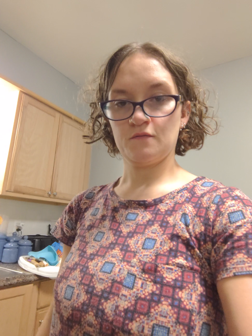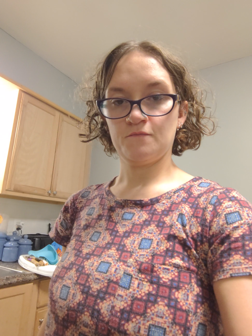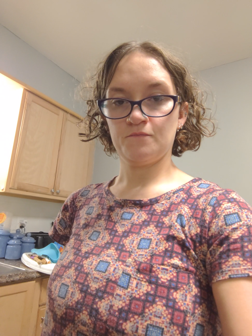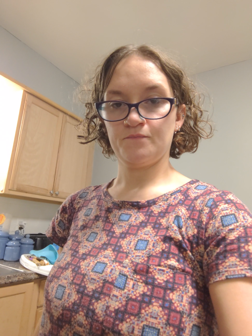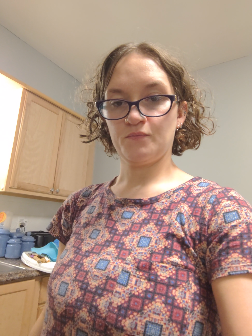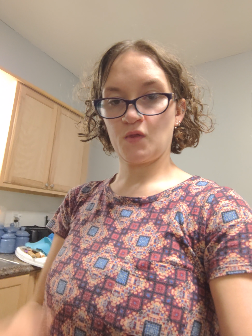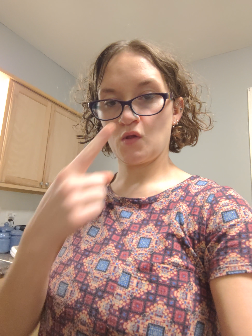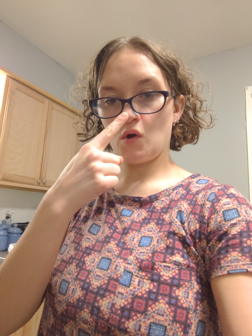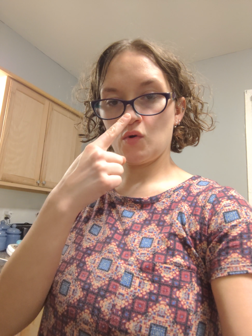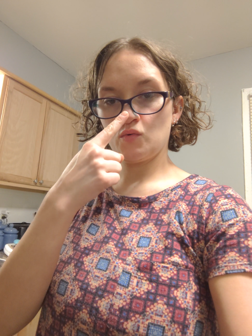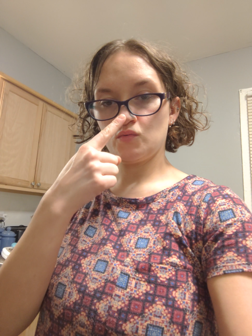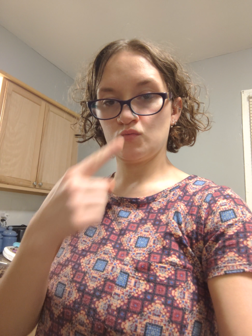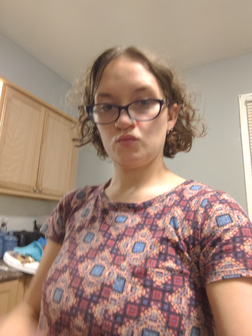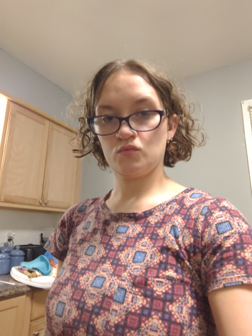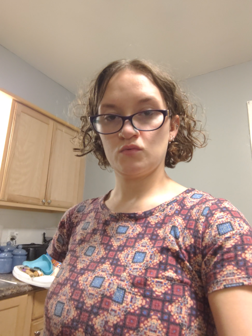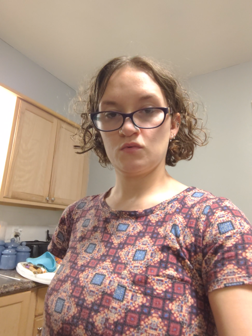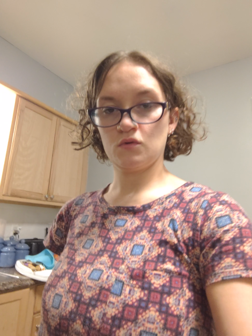nose